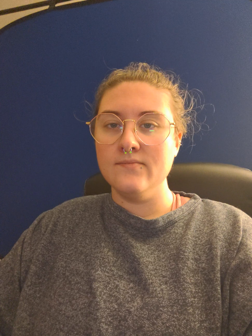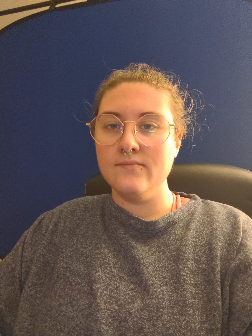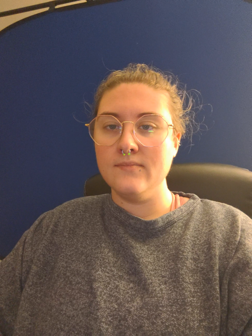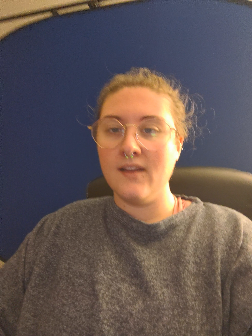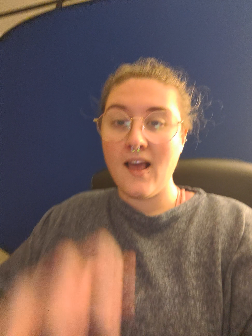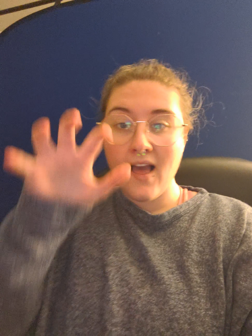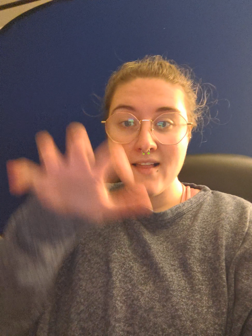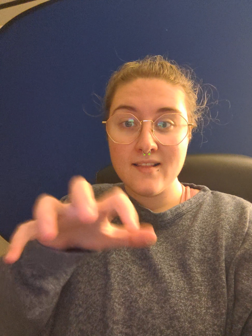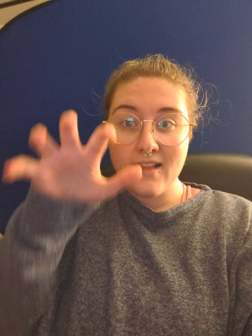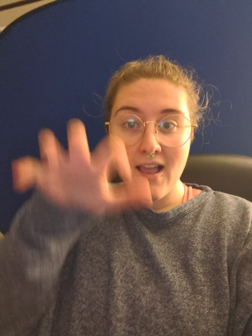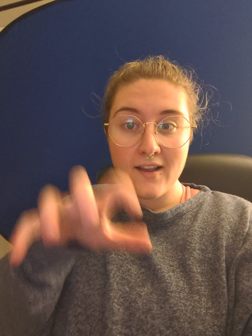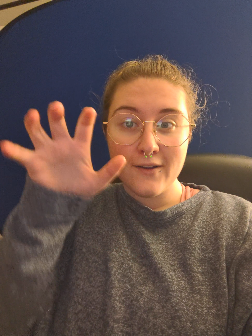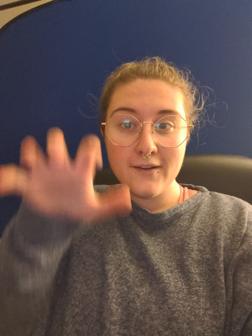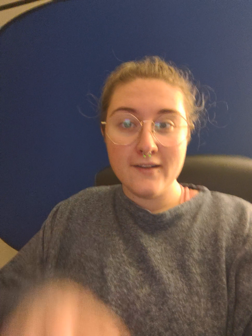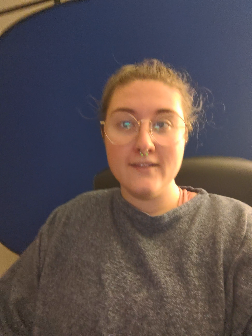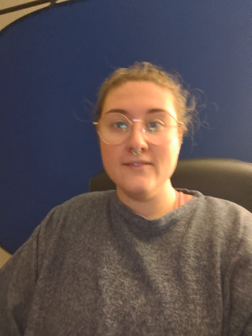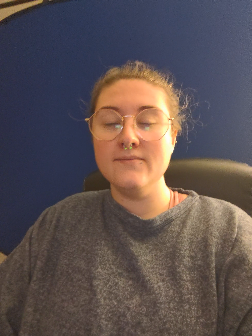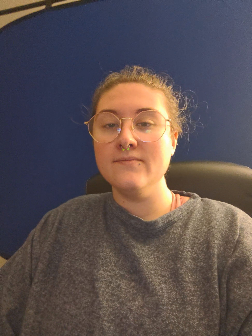alligator